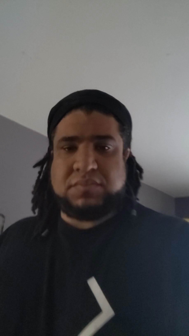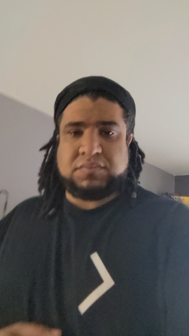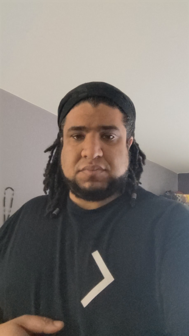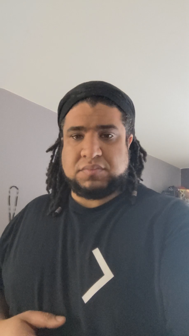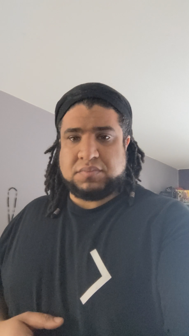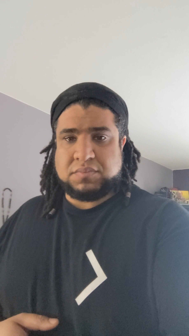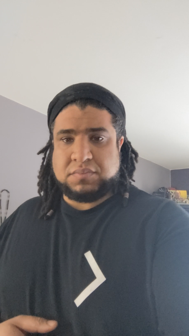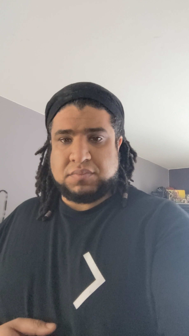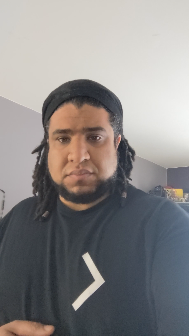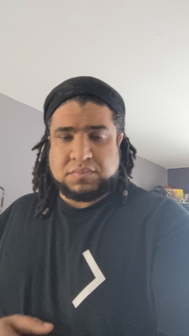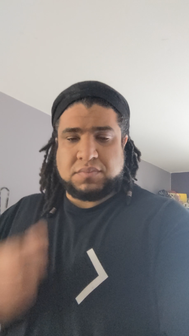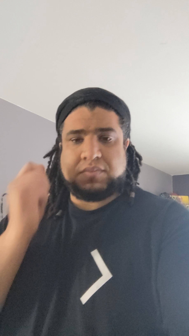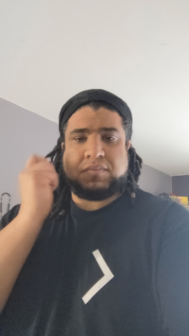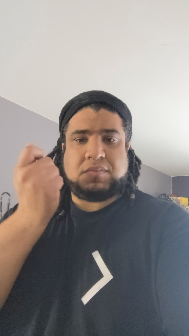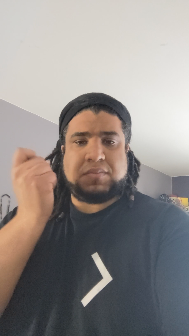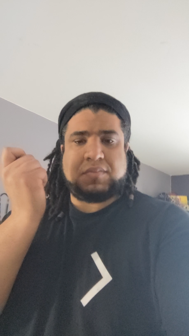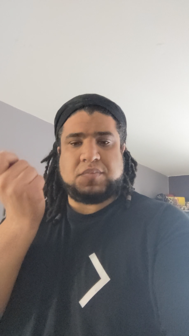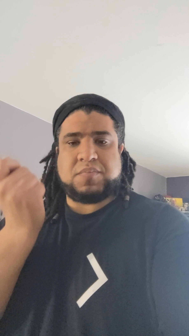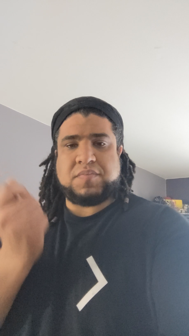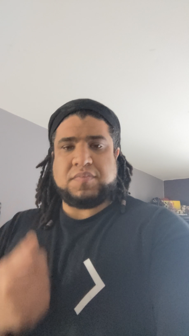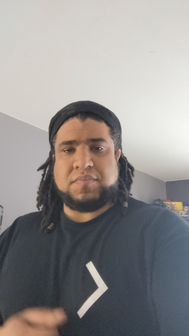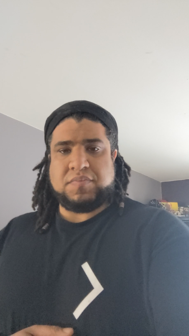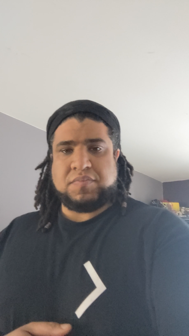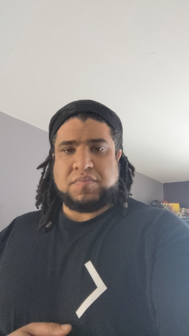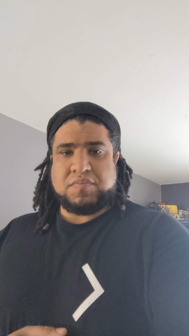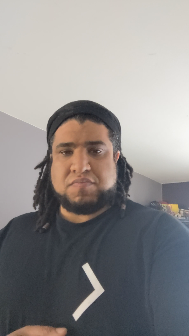bat